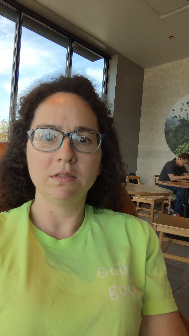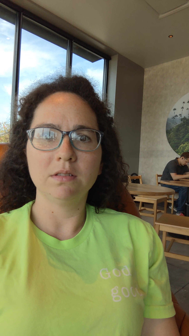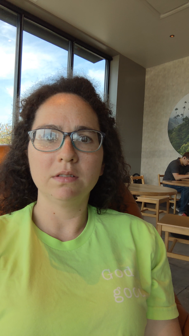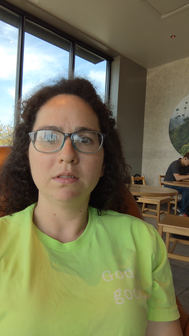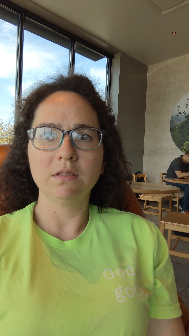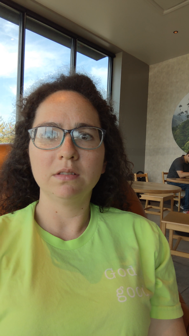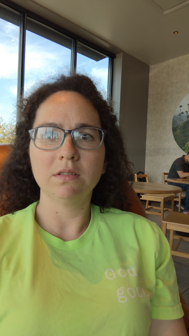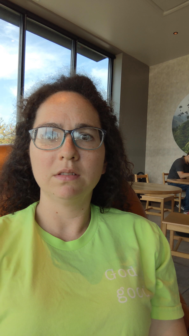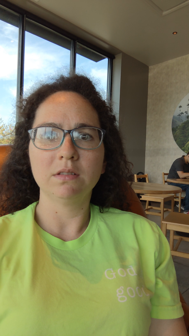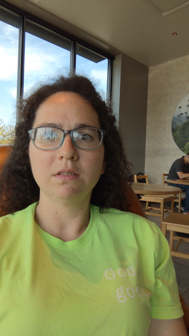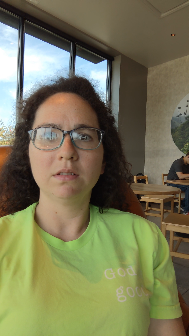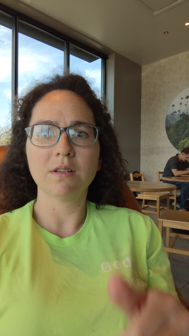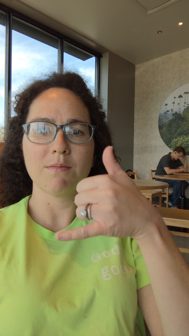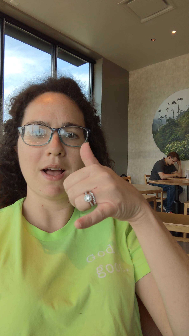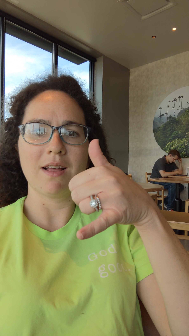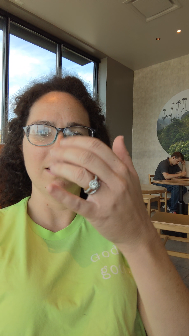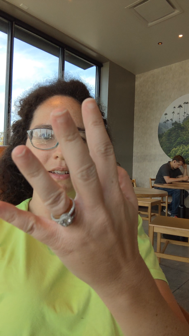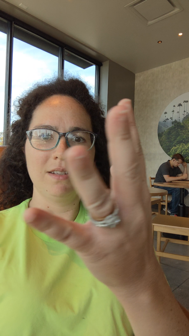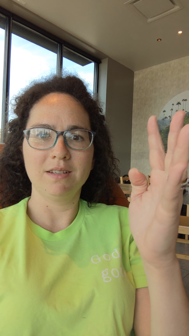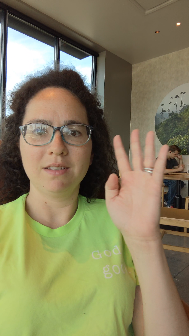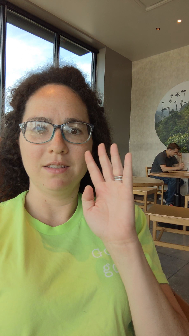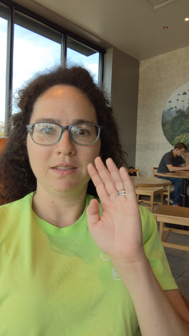playpen